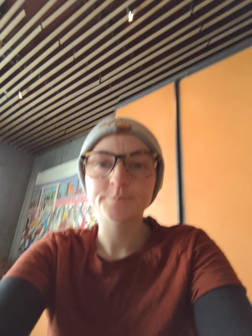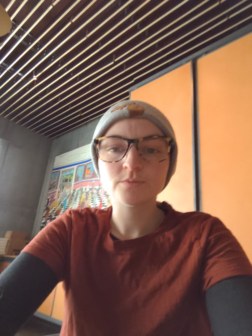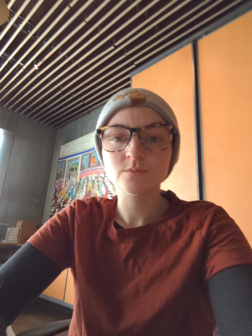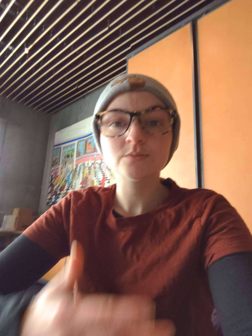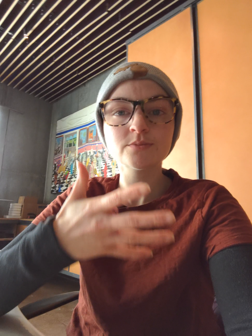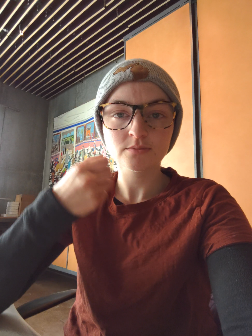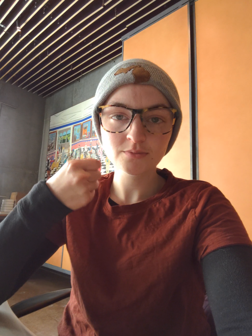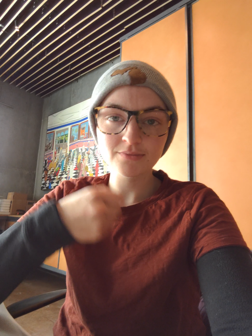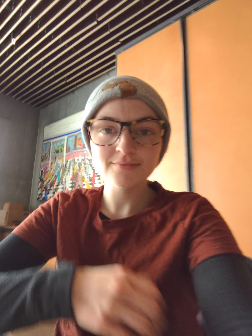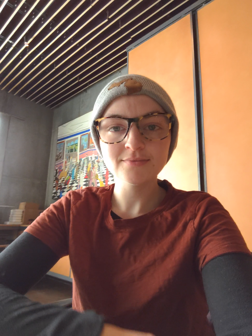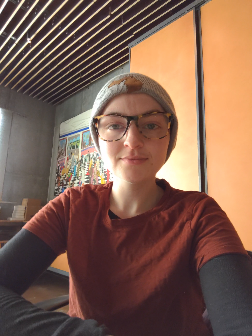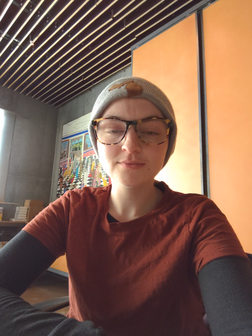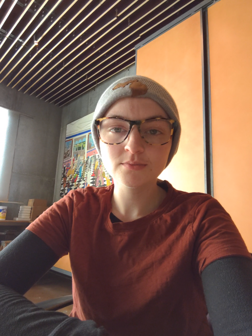fast